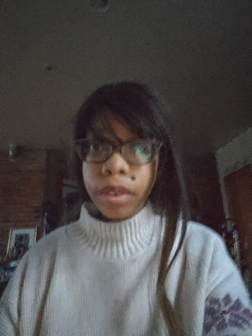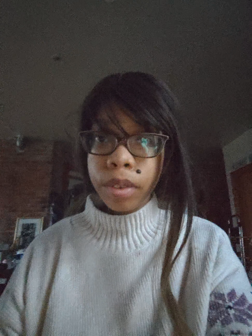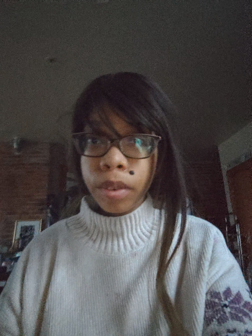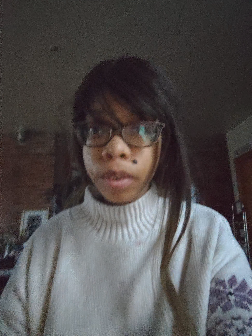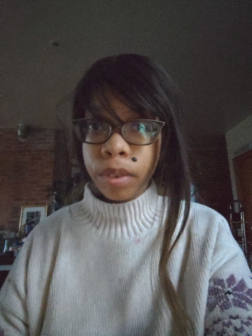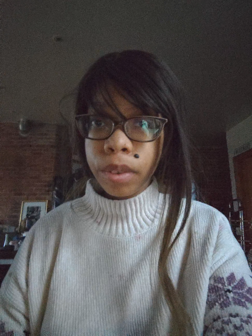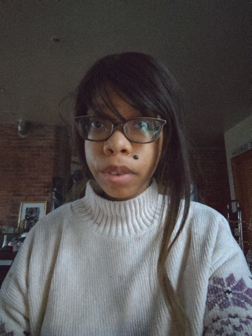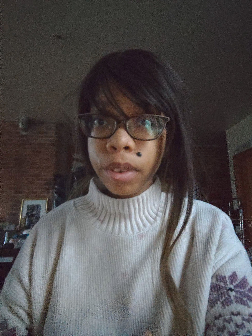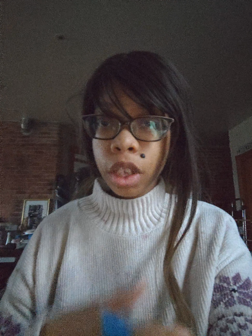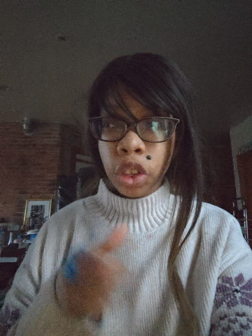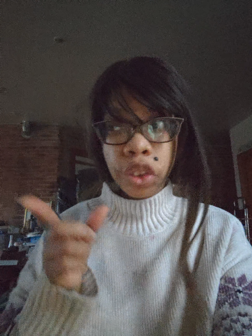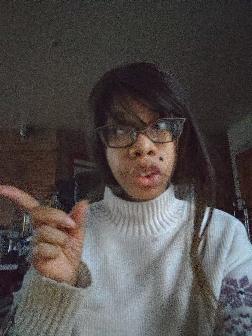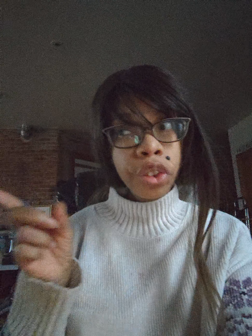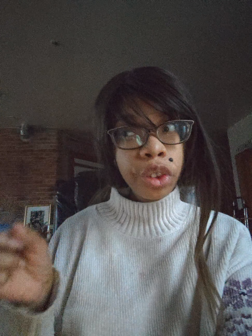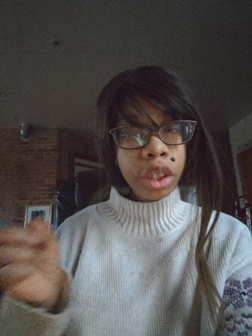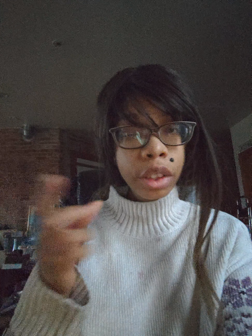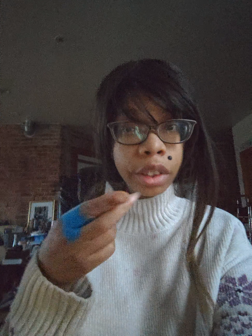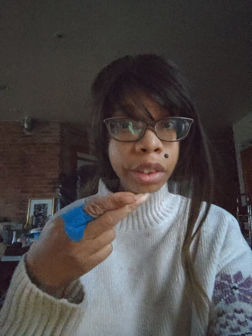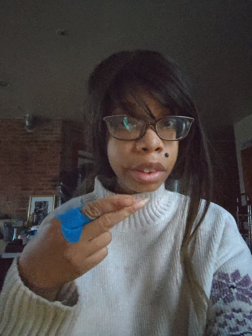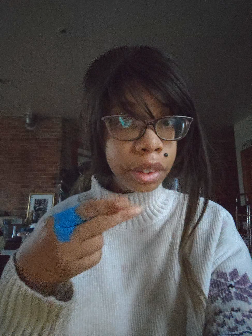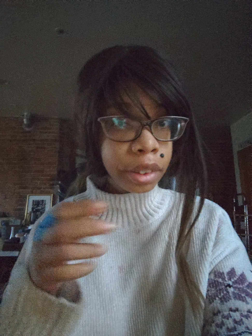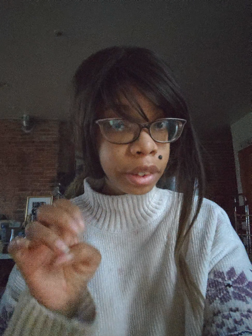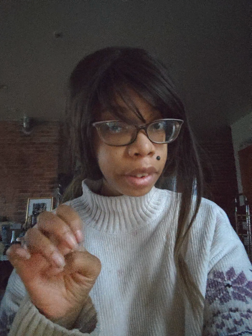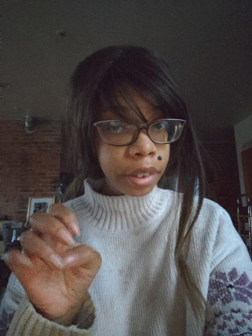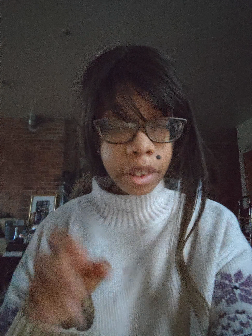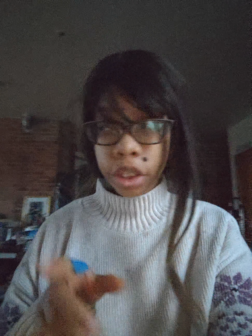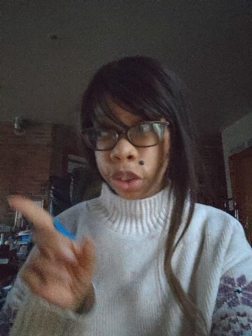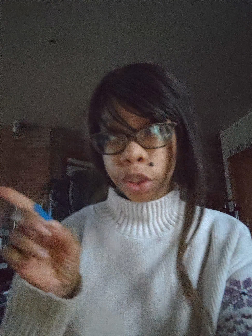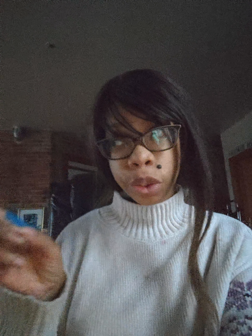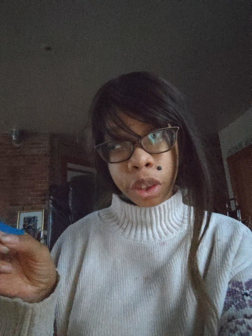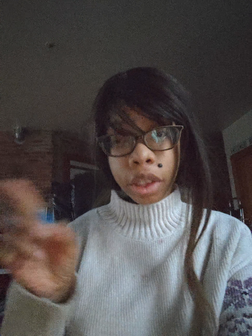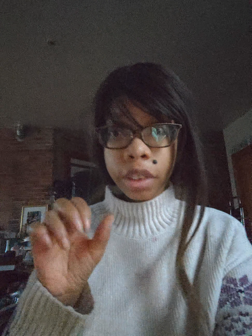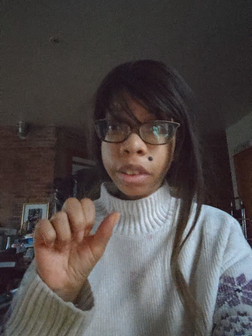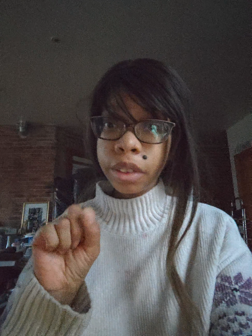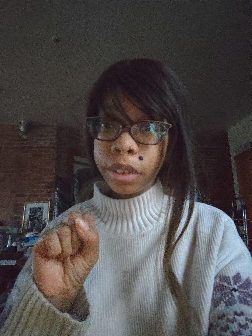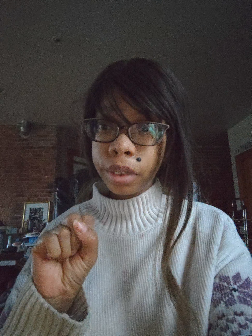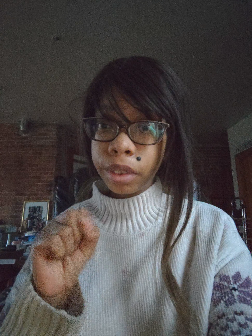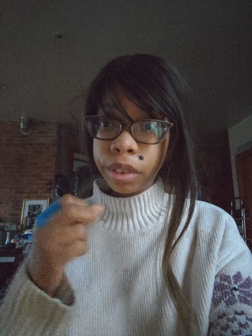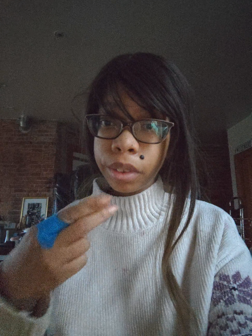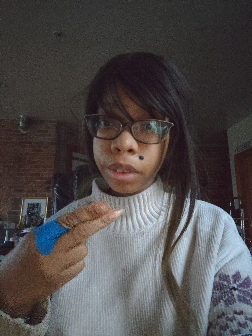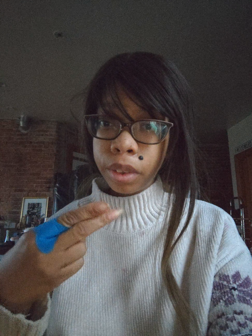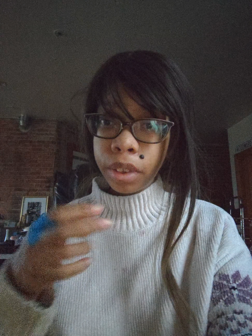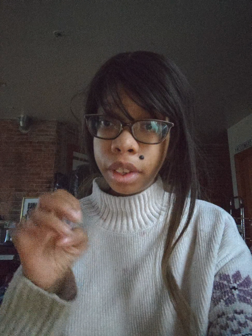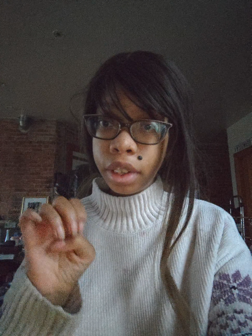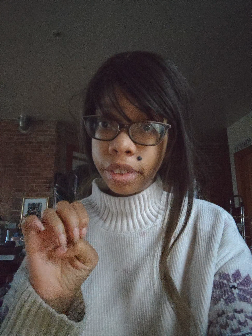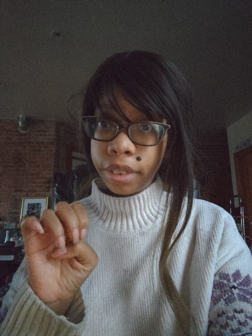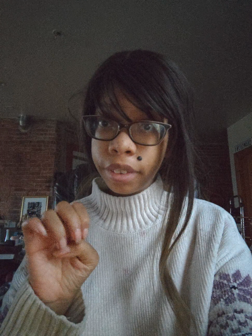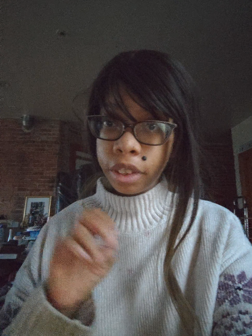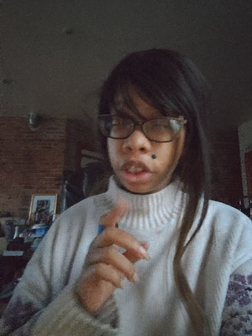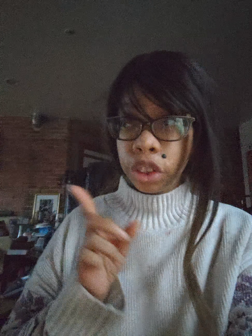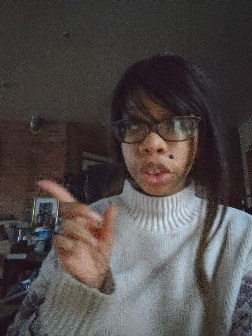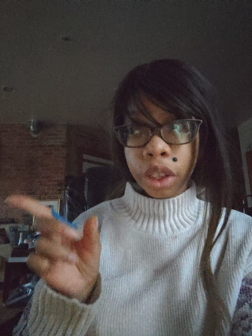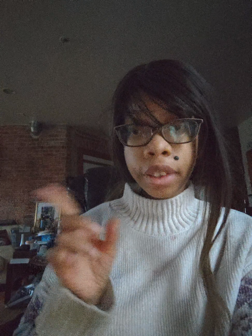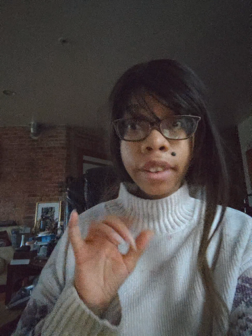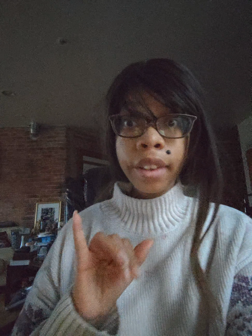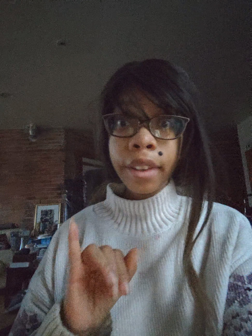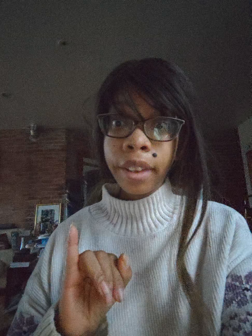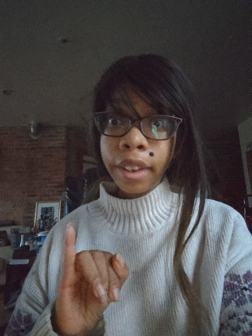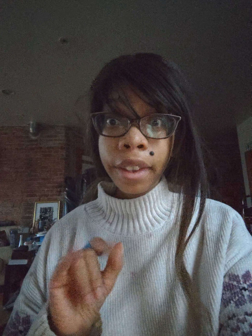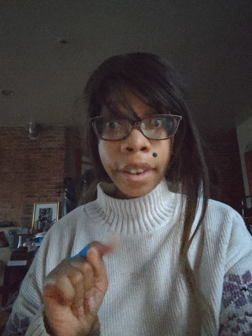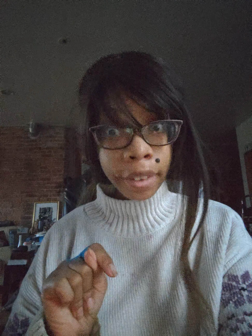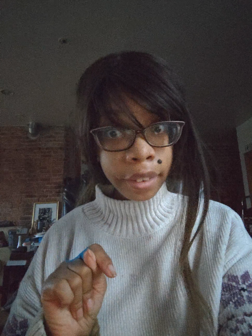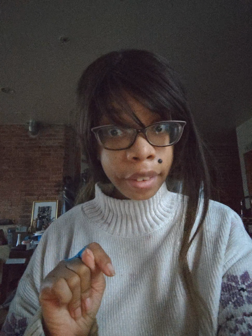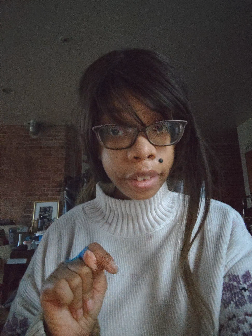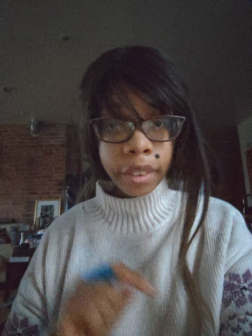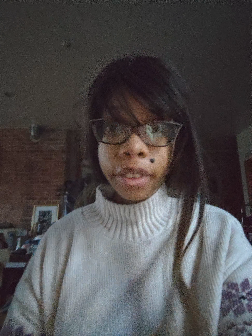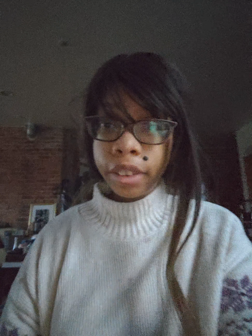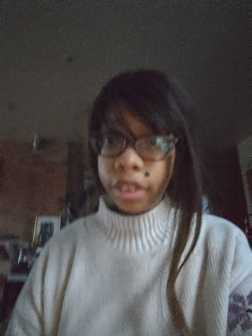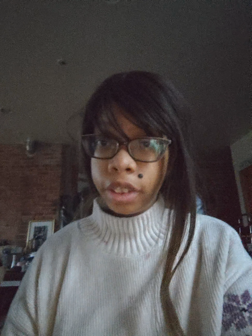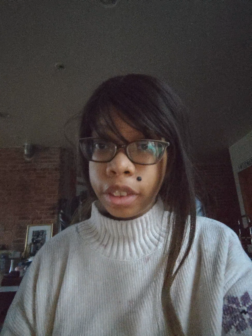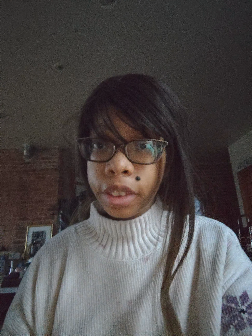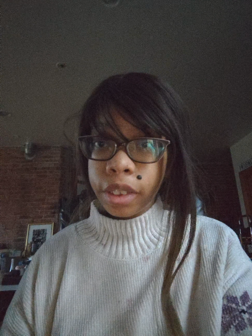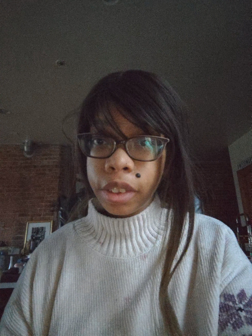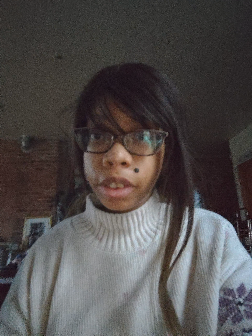he/she/it